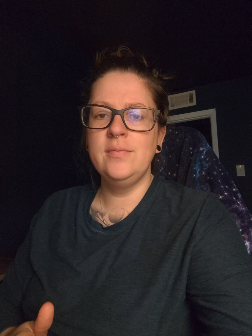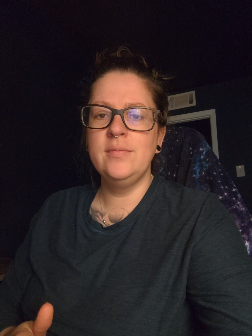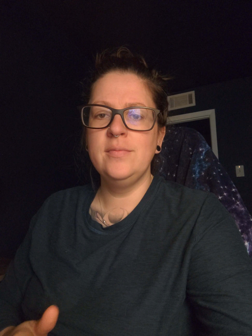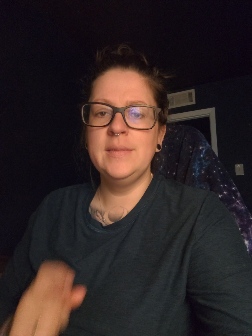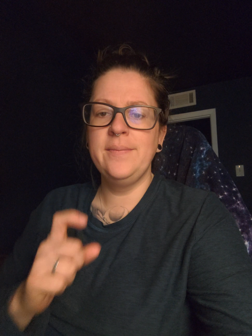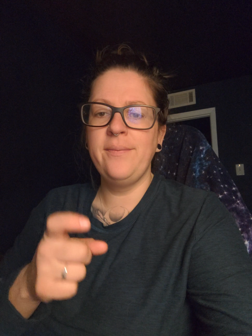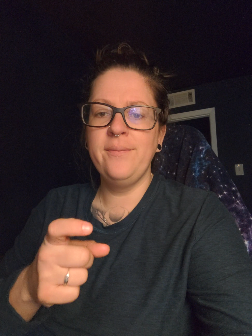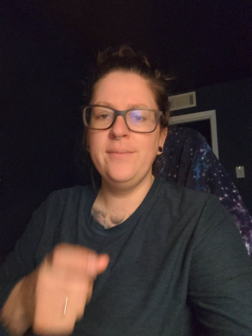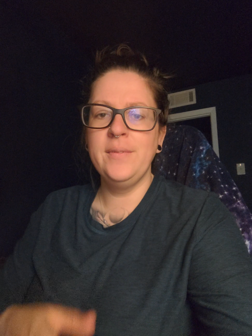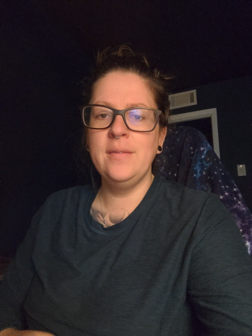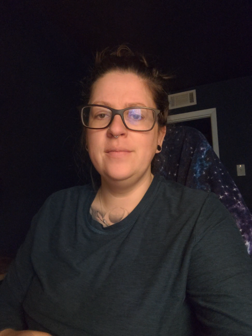gift